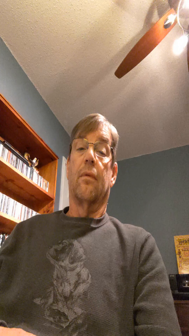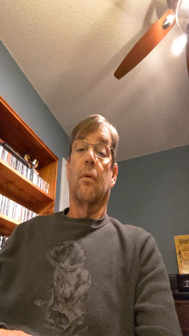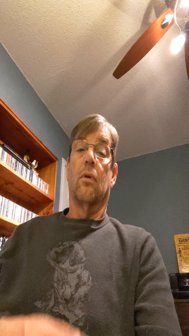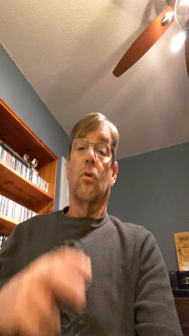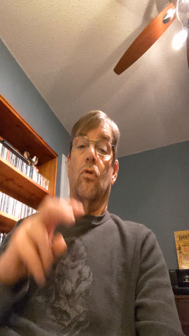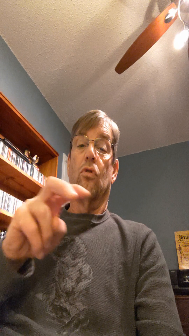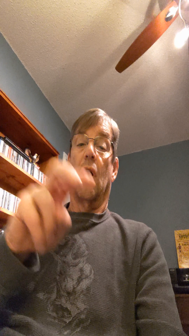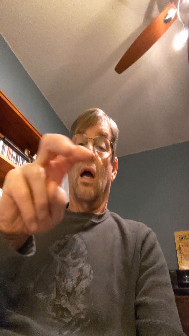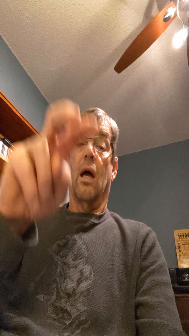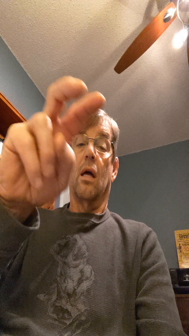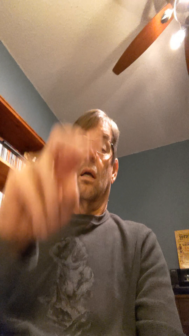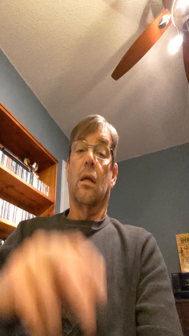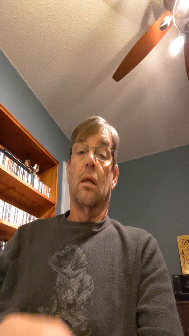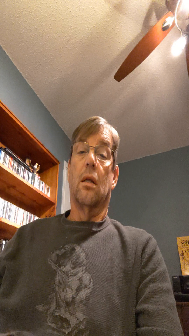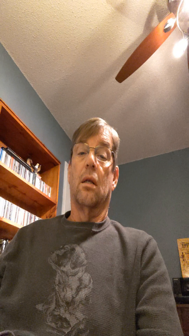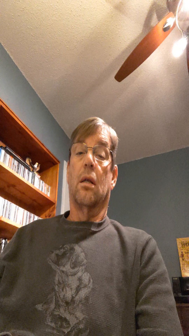ride